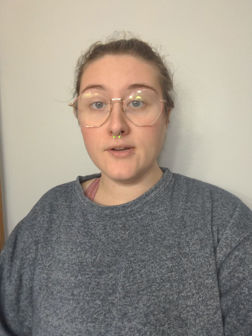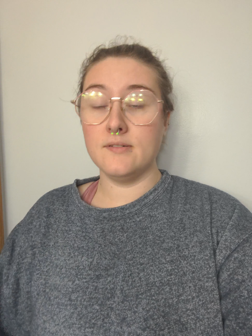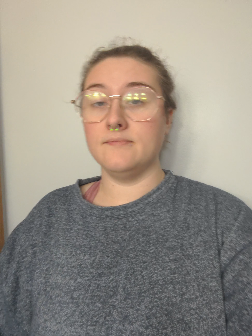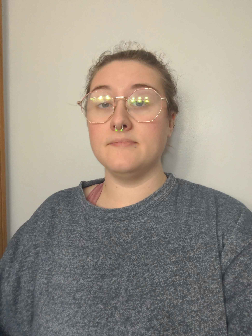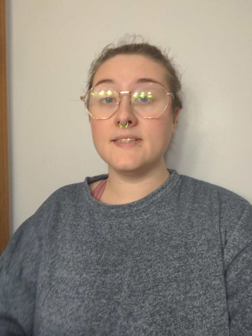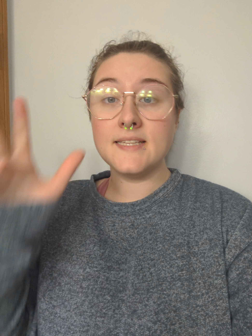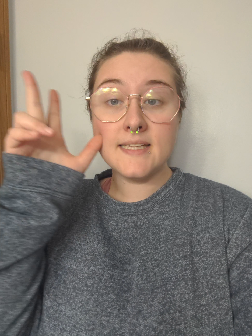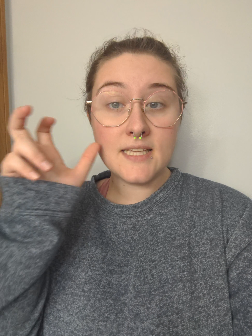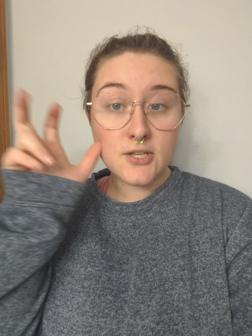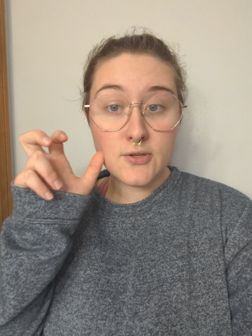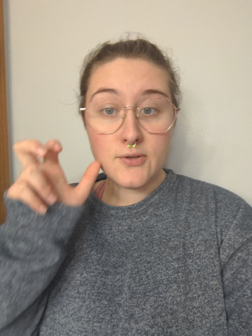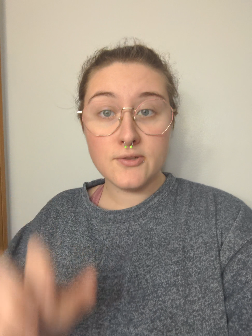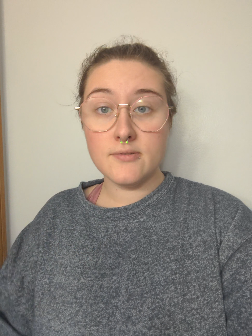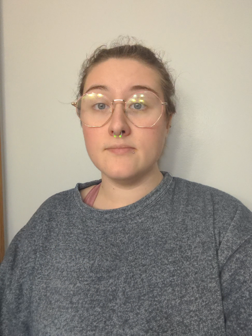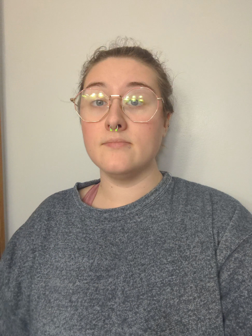hear